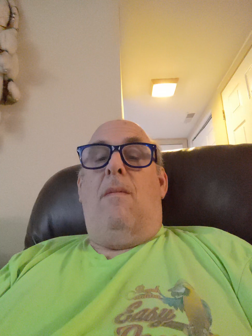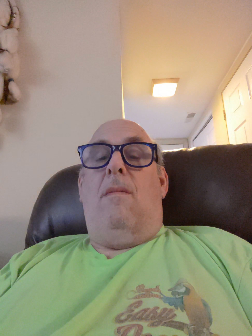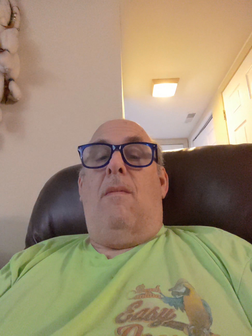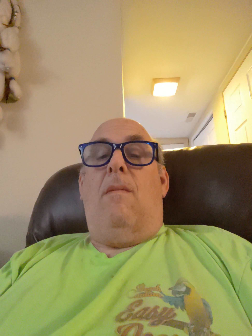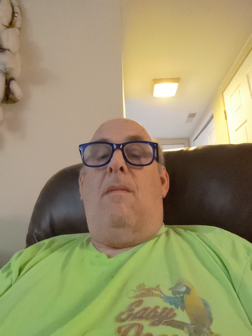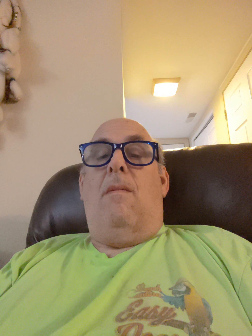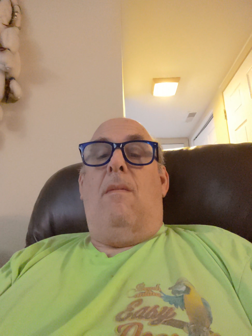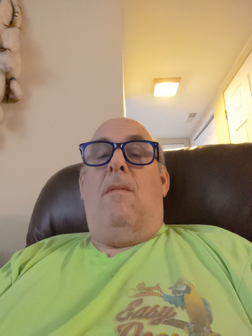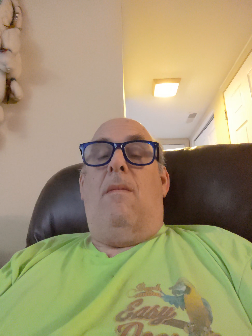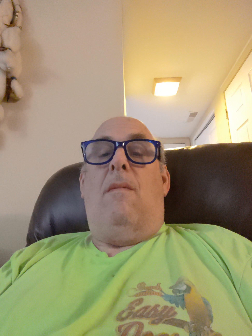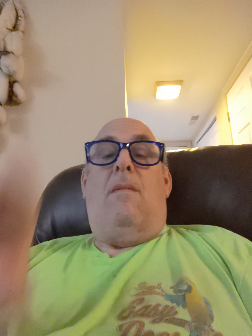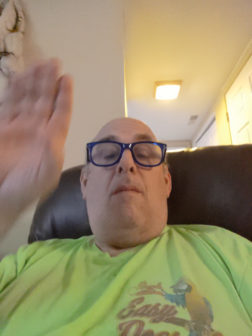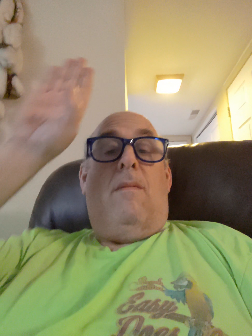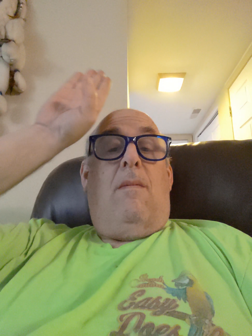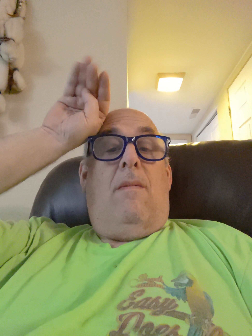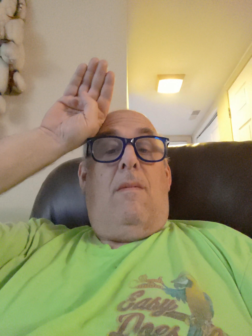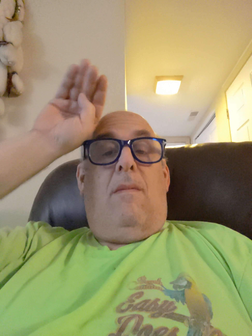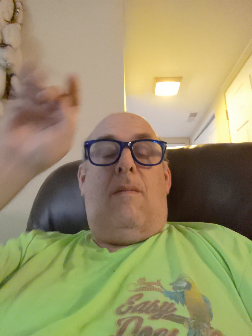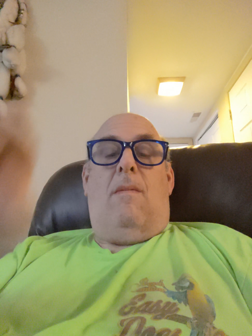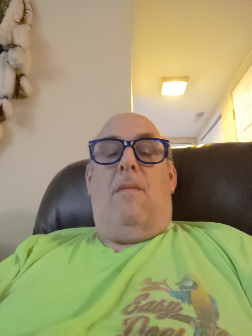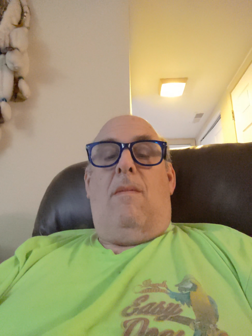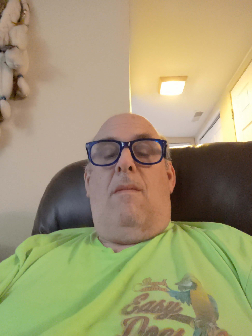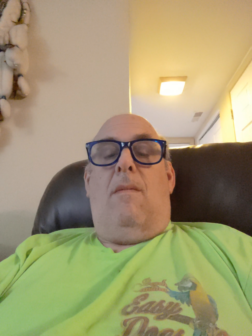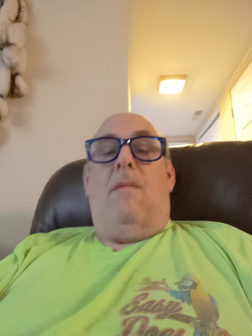donkey